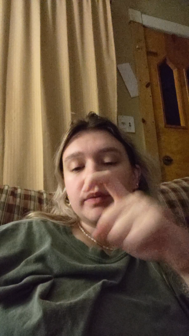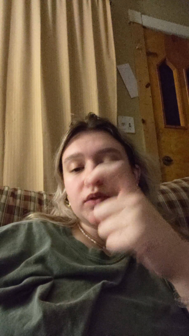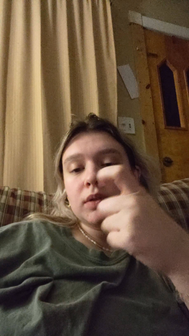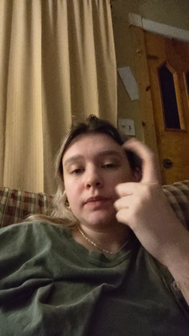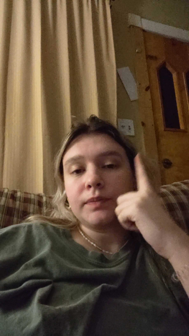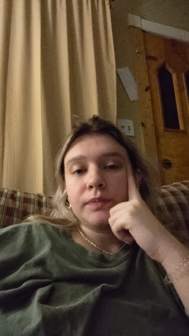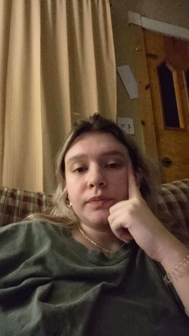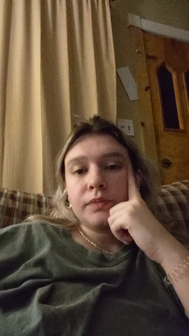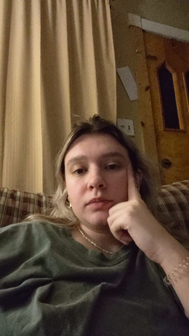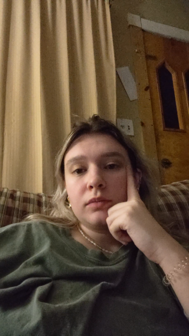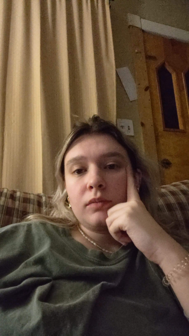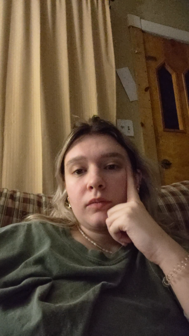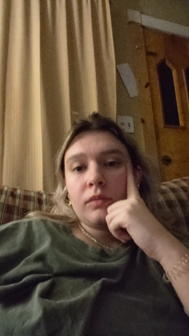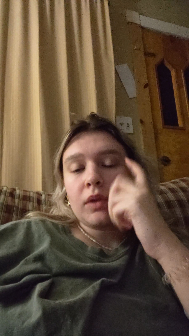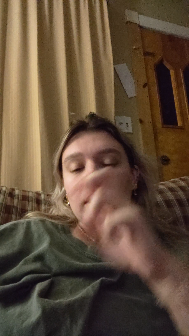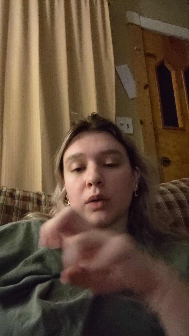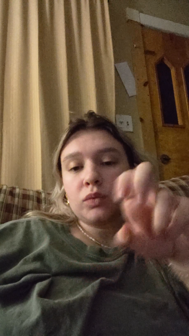couch